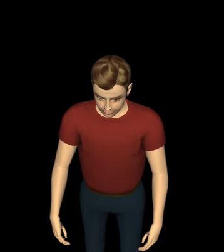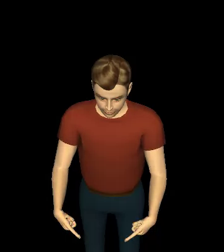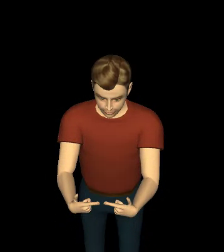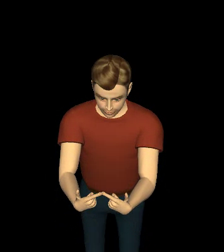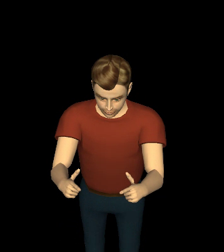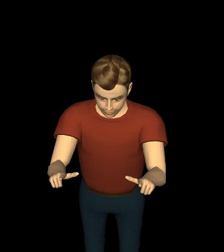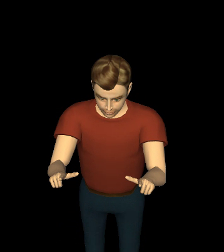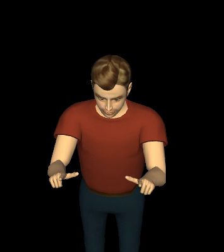حر